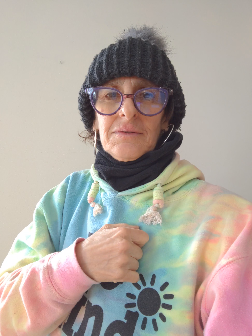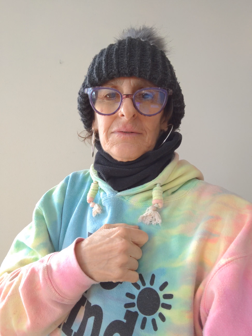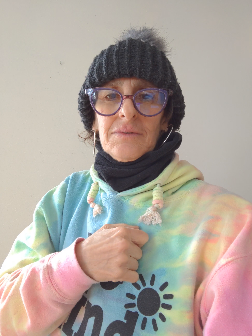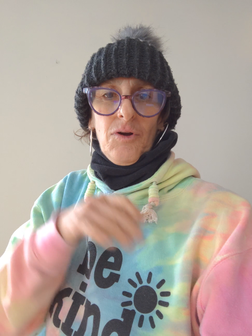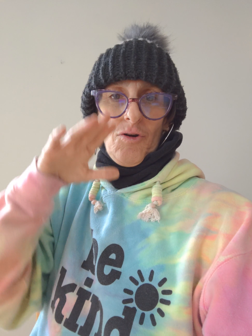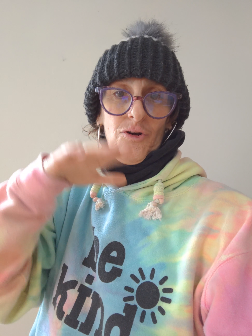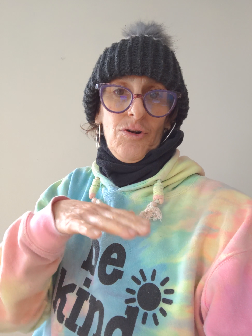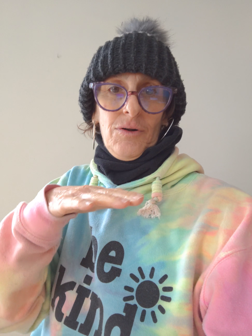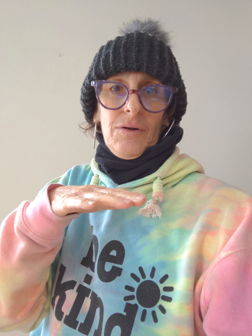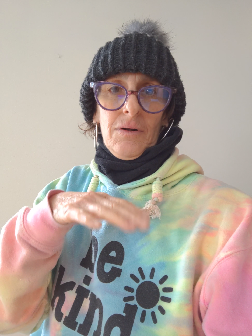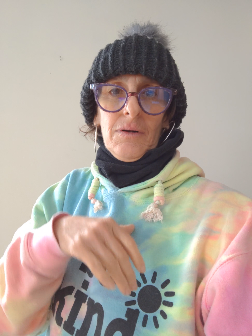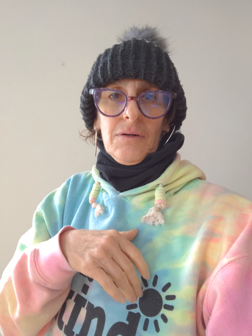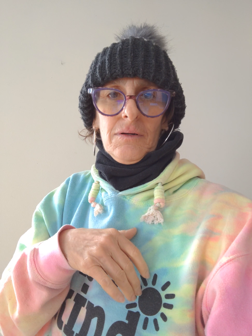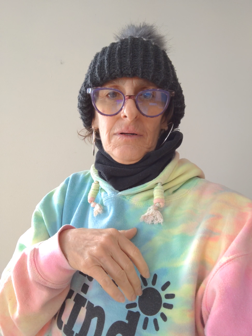on